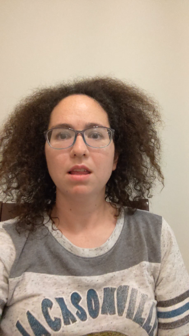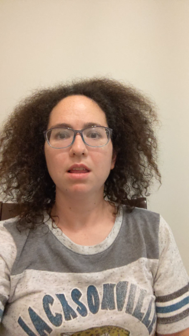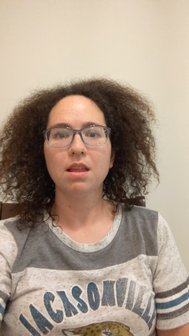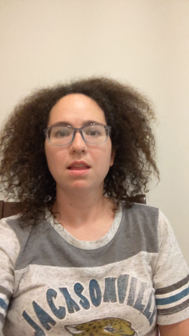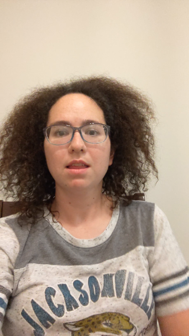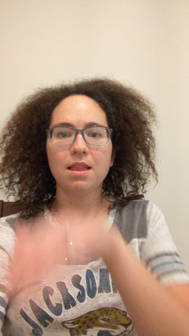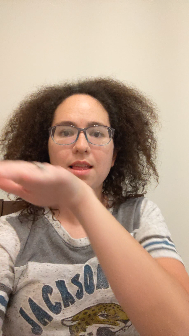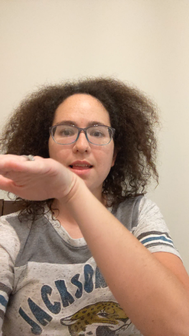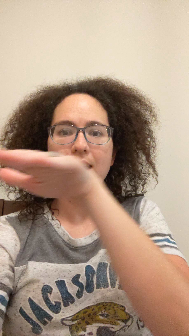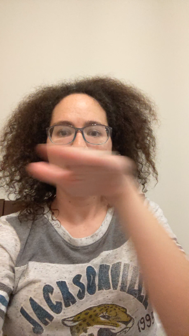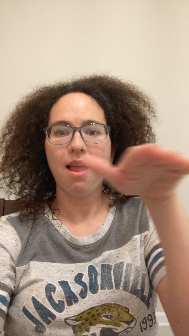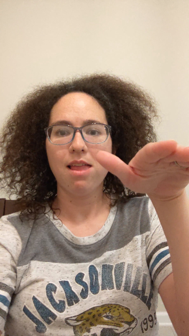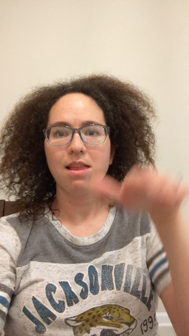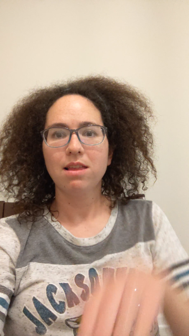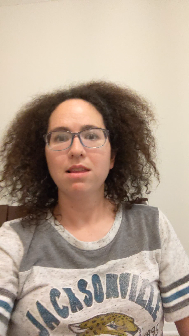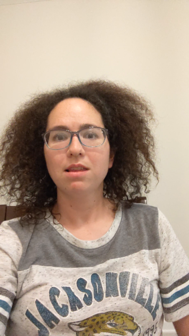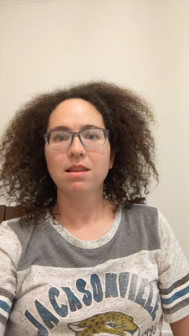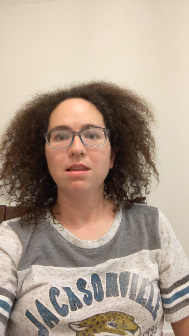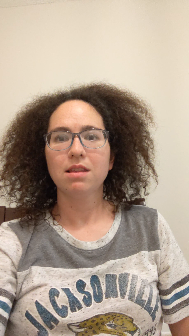nice